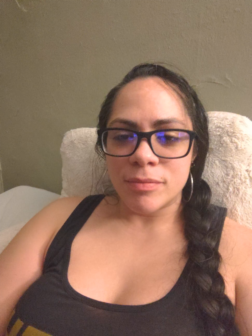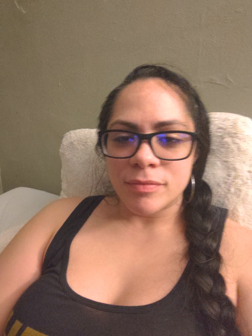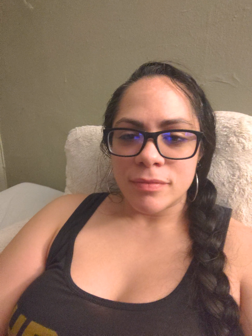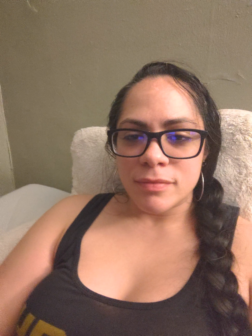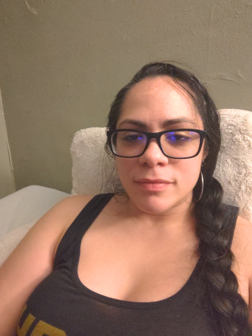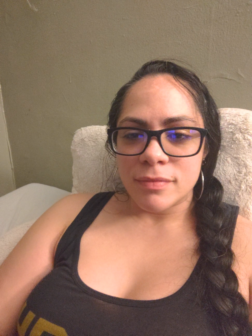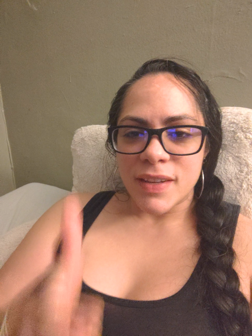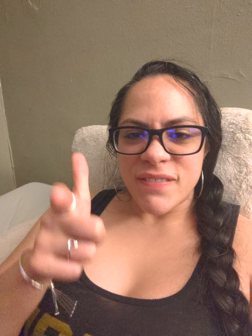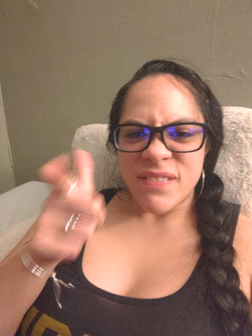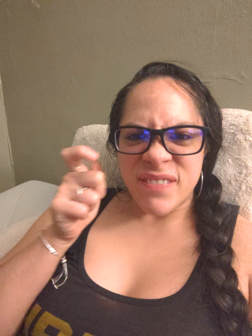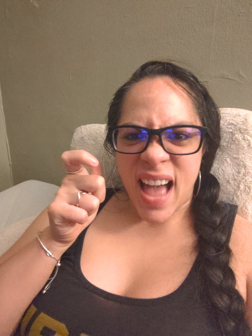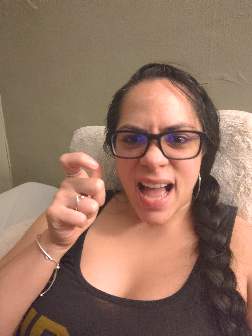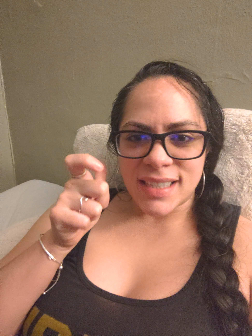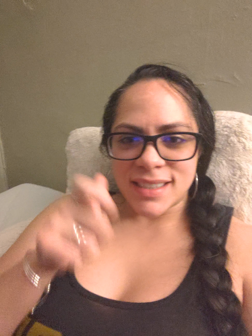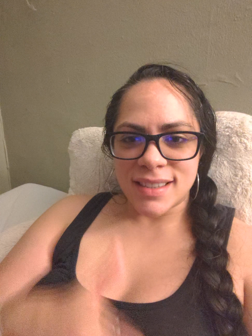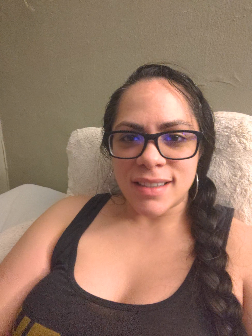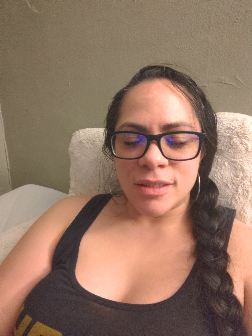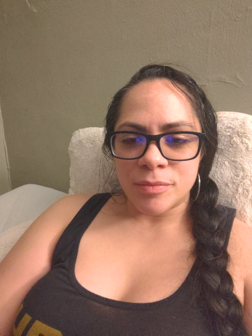fast